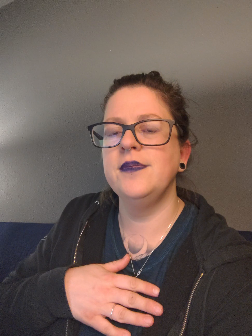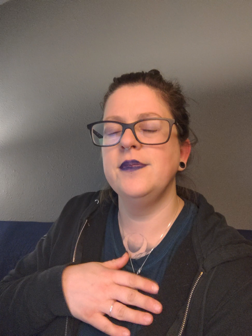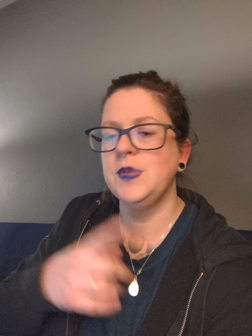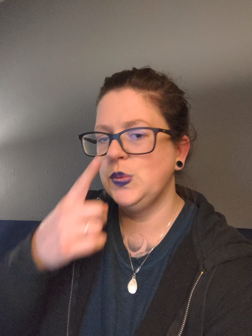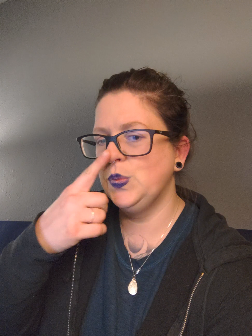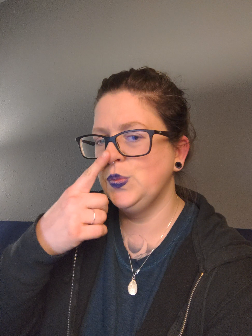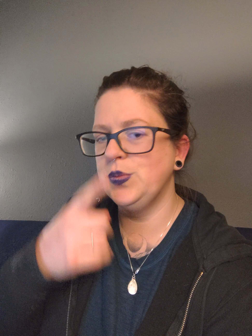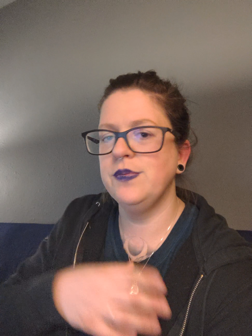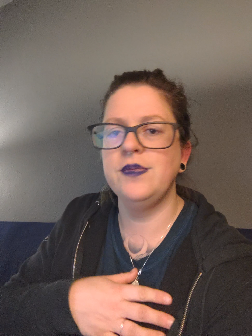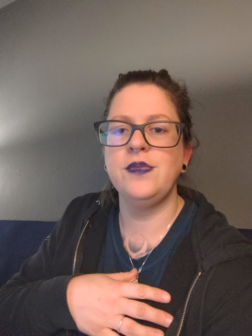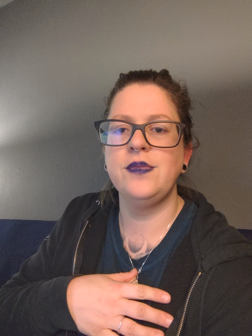nose